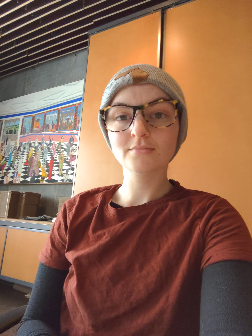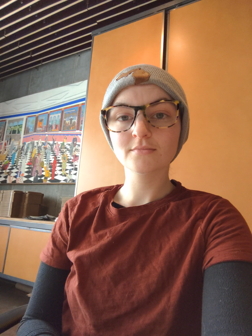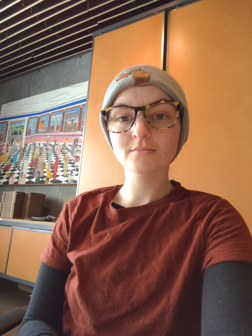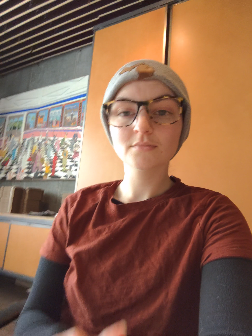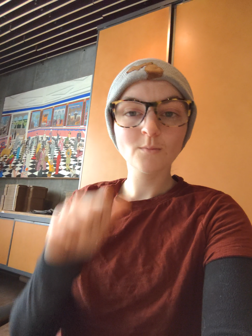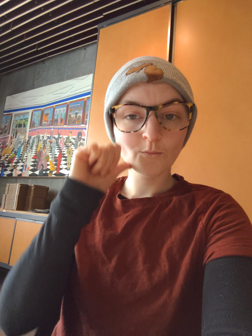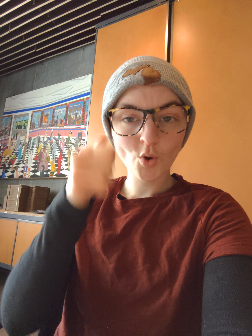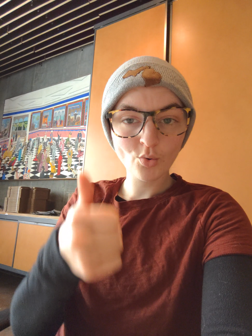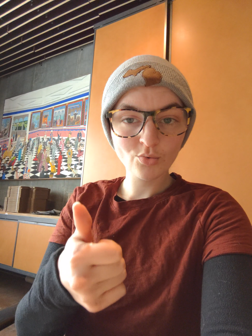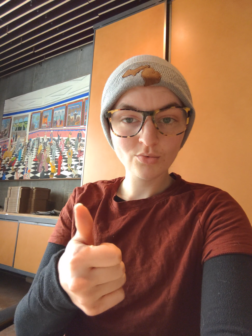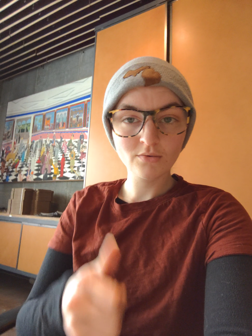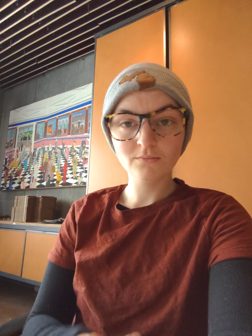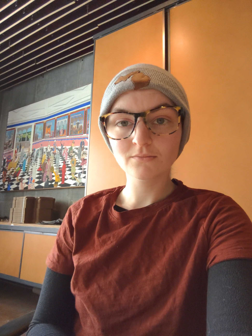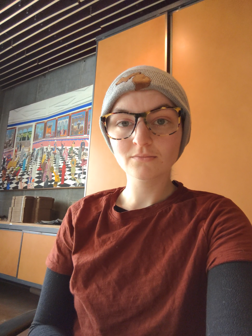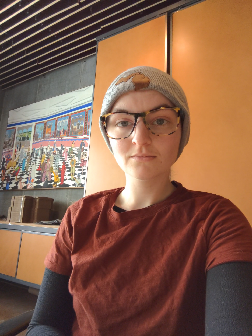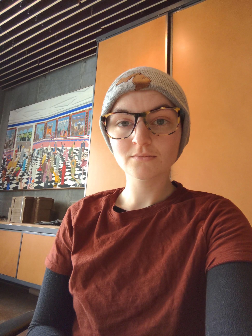tomorrow